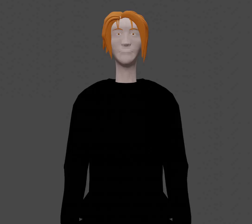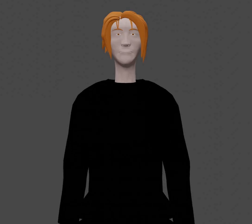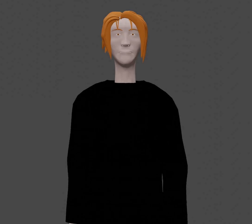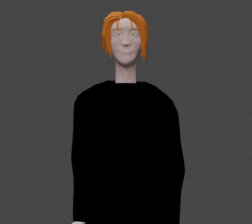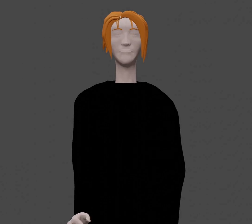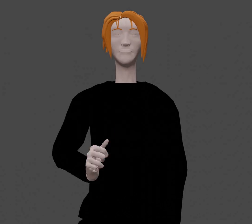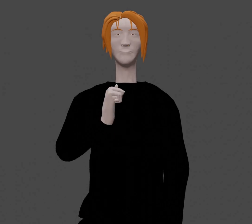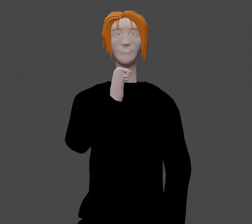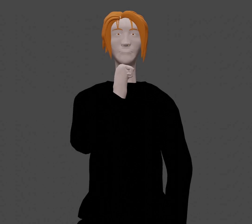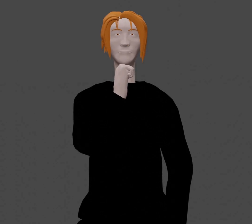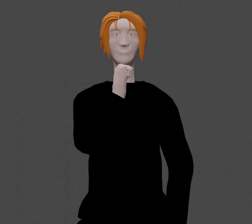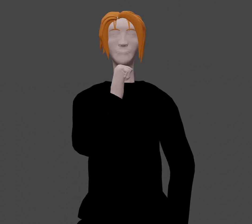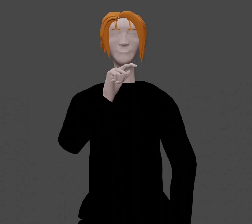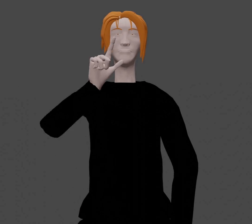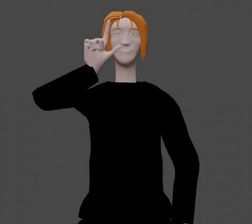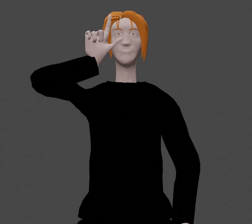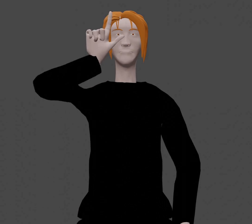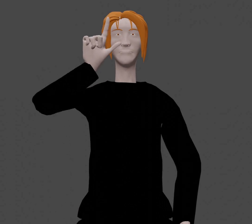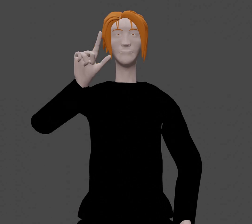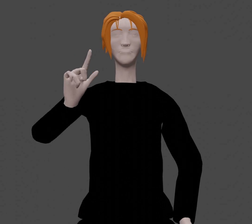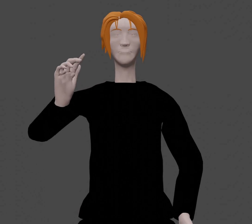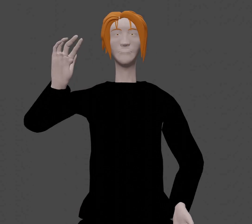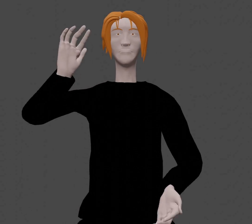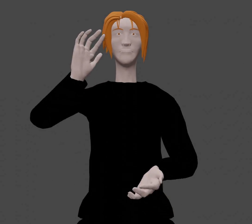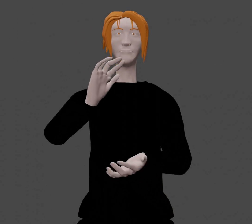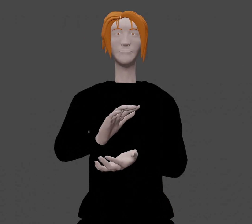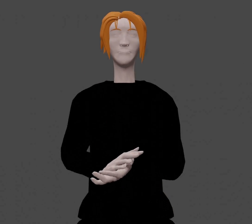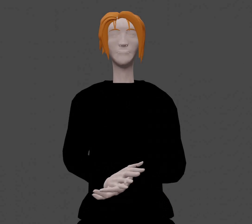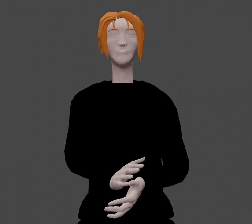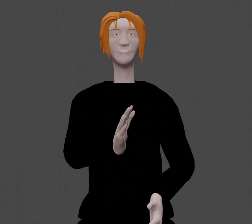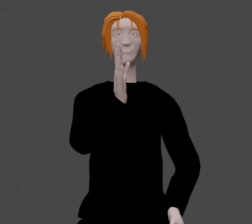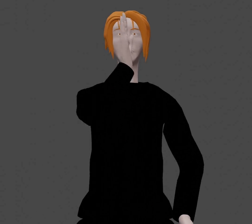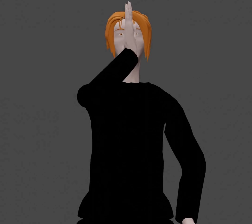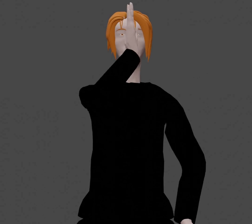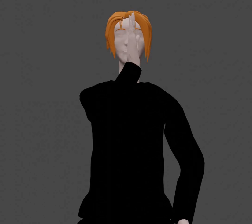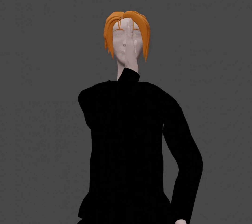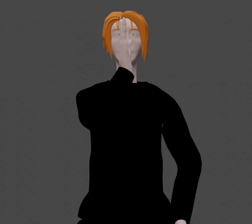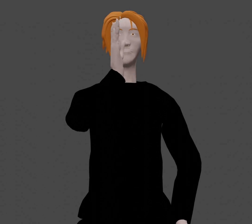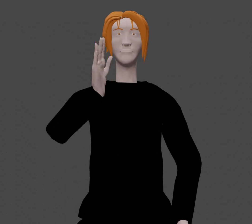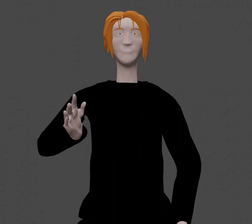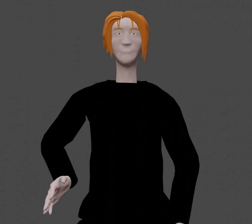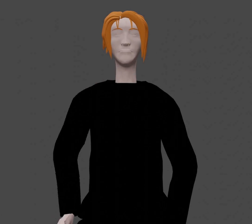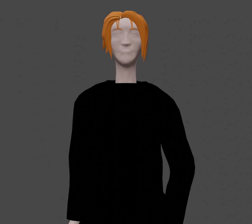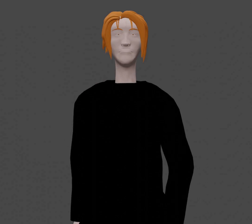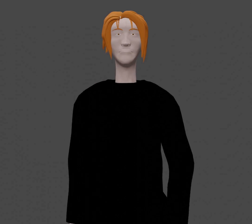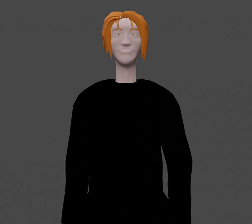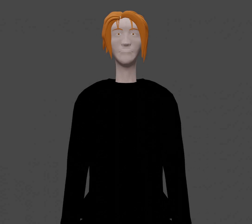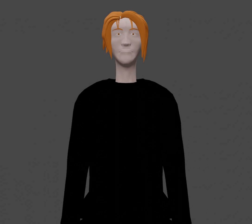Atheism